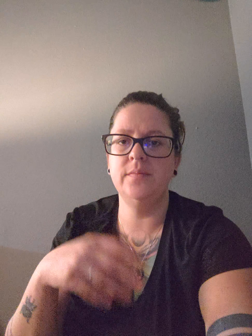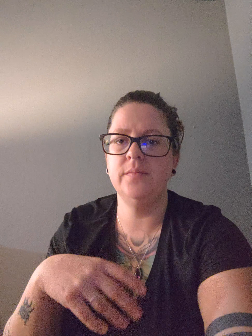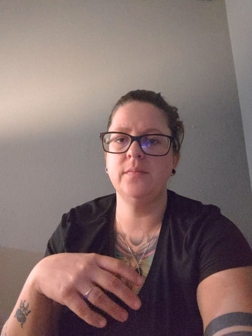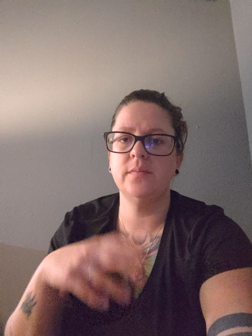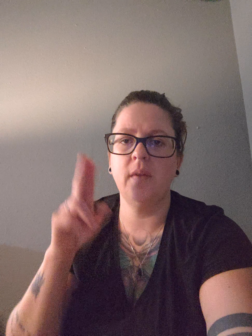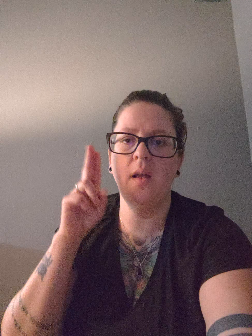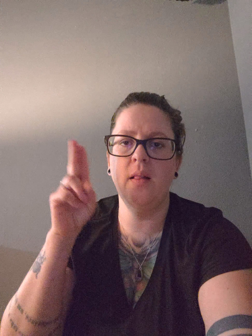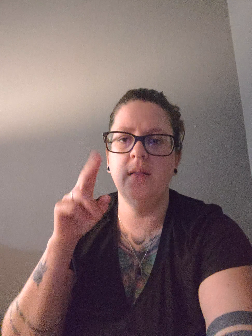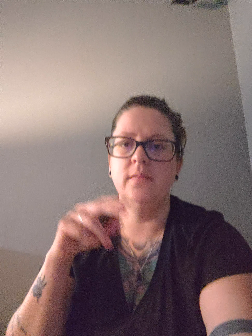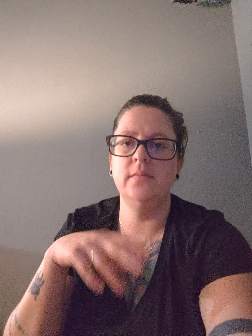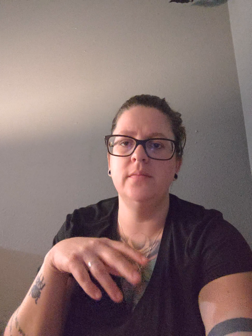uncle